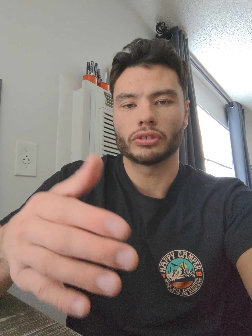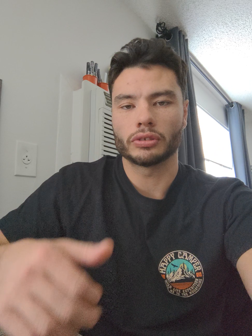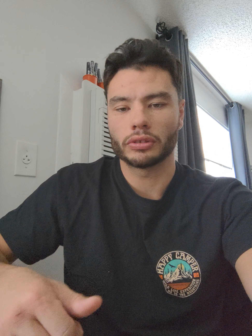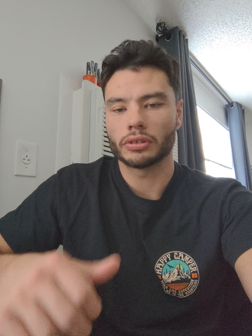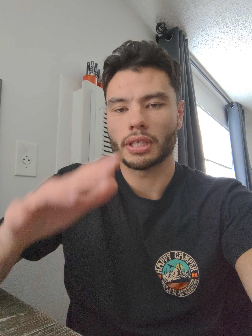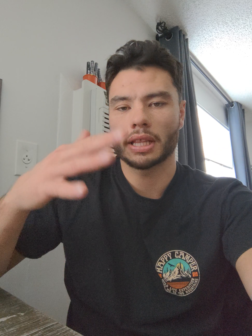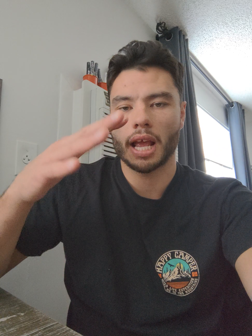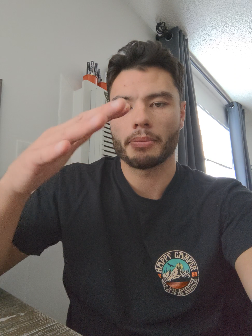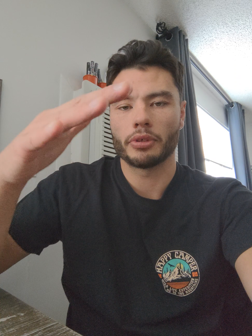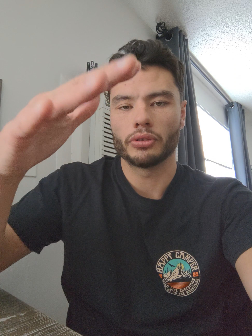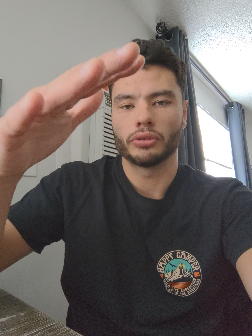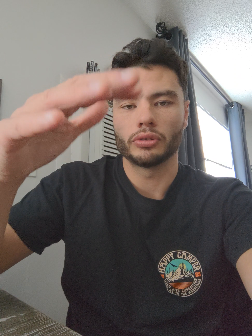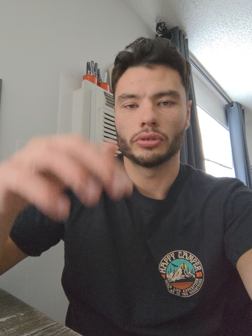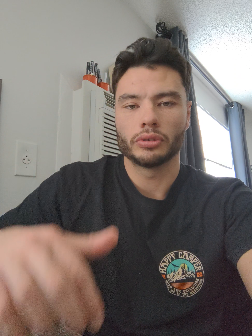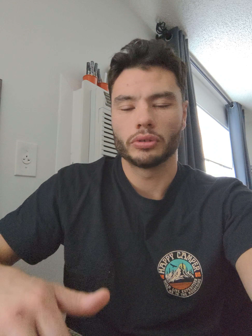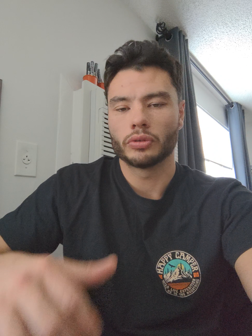helicopter